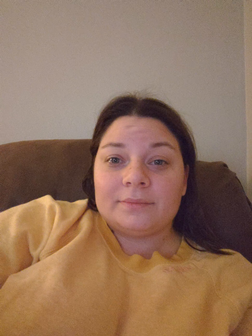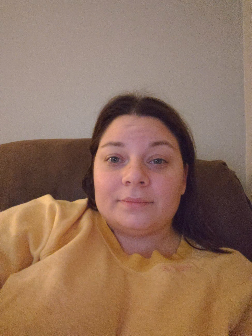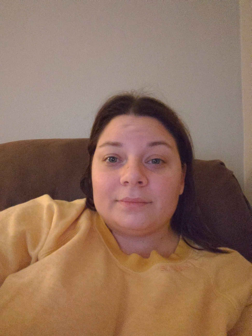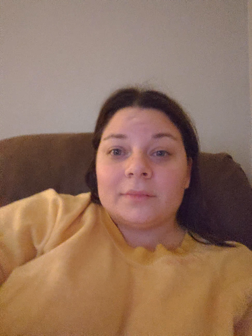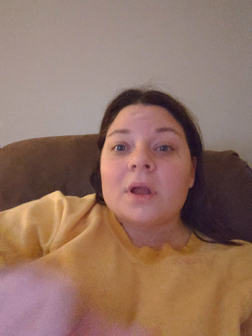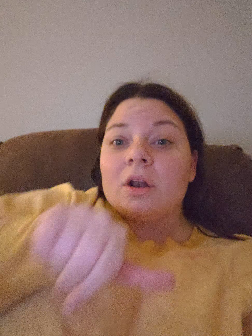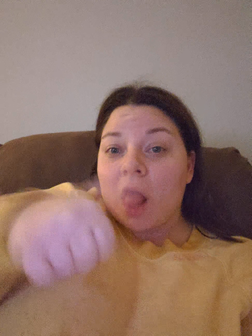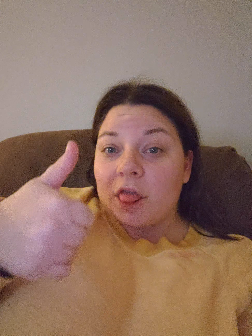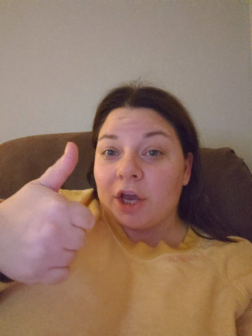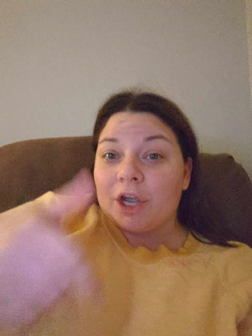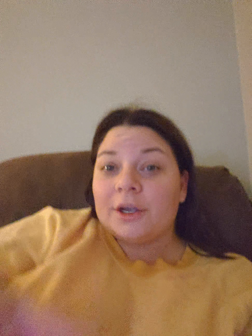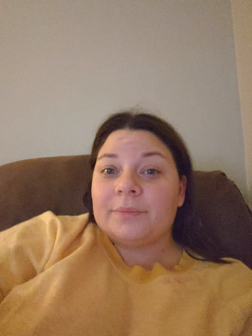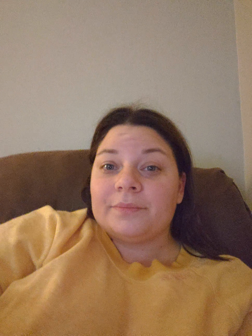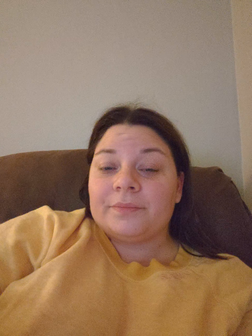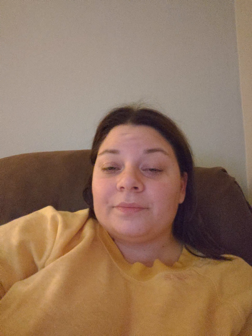another